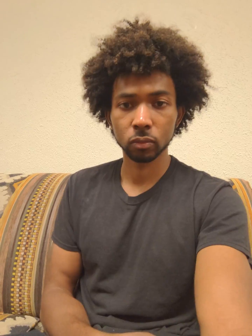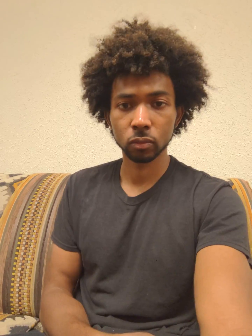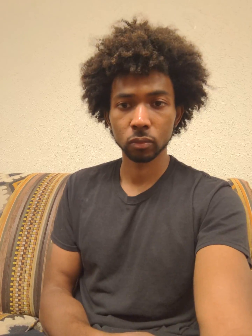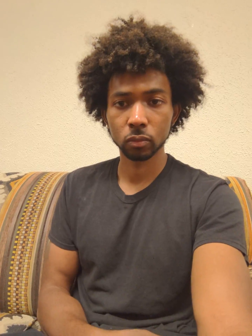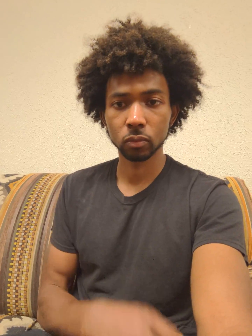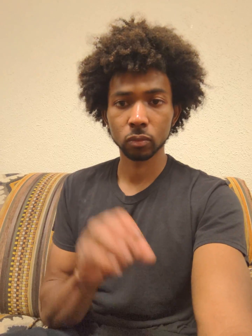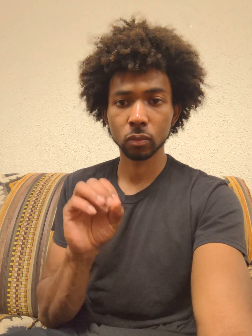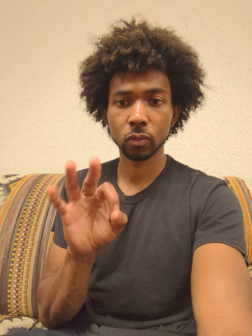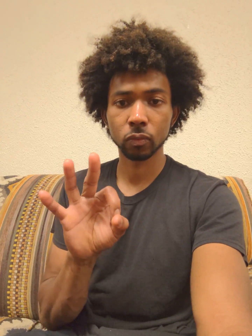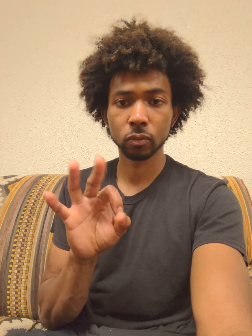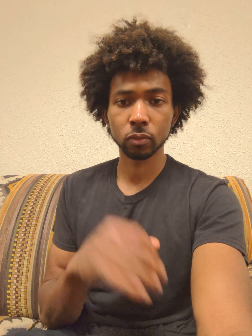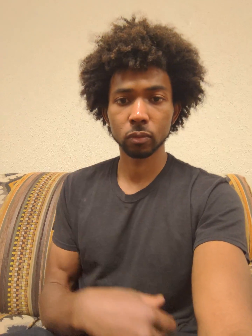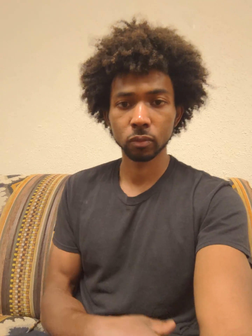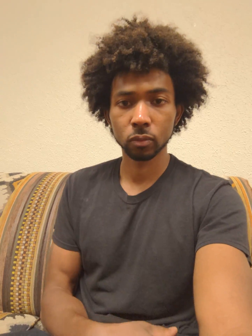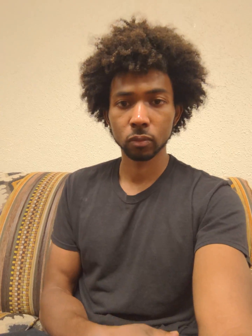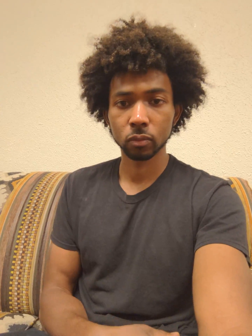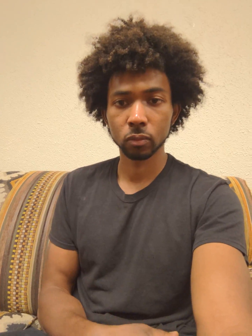of